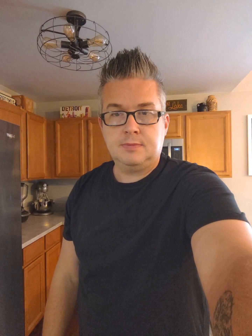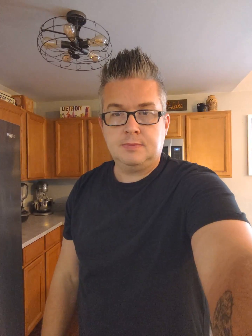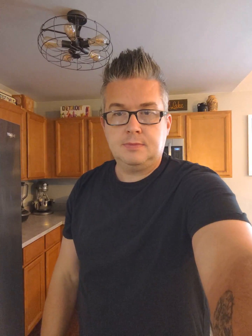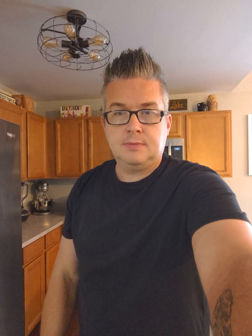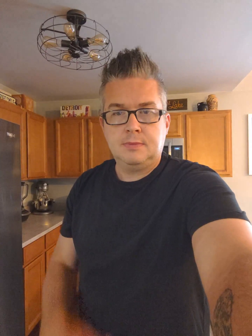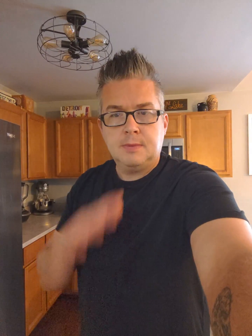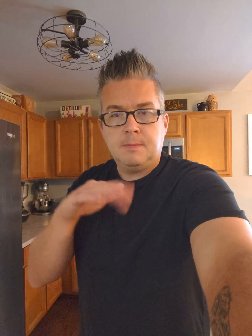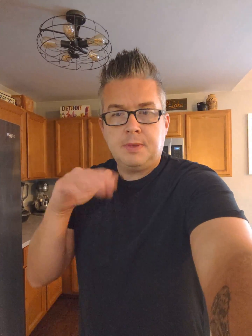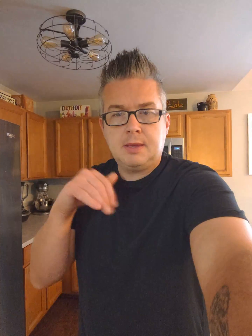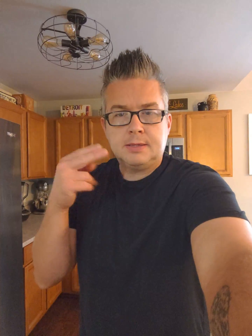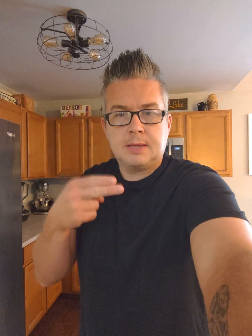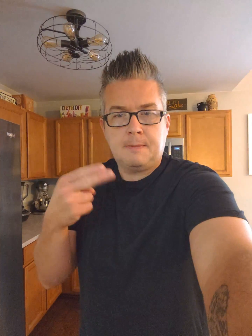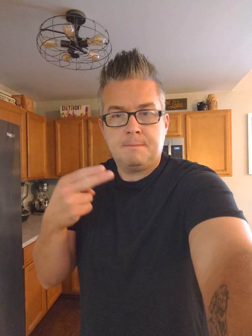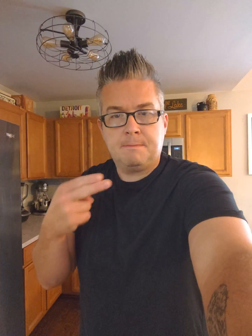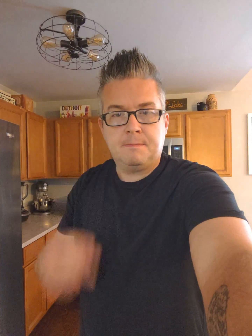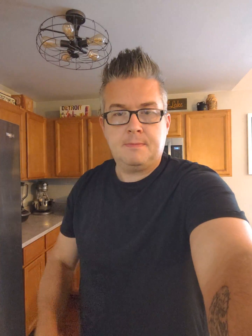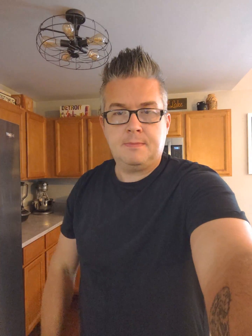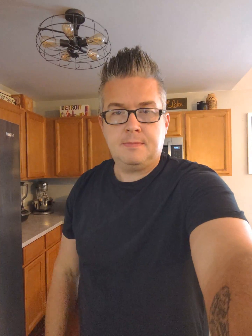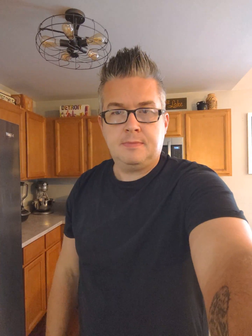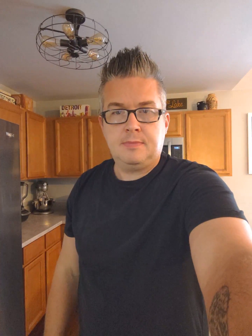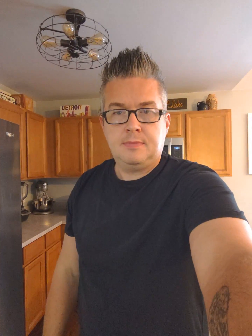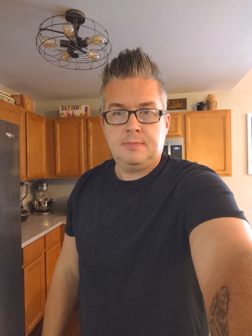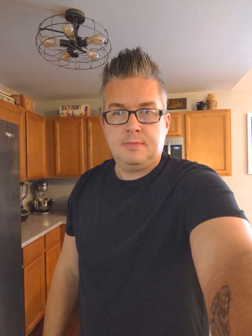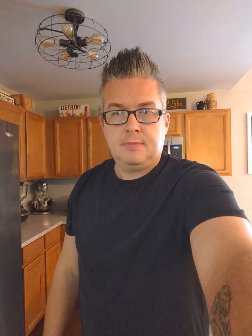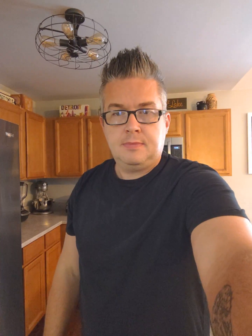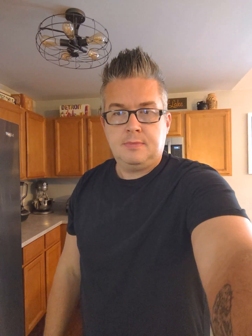pet's name